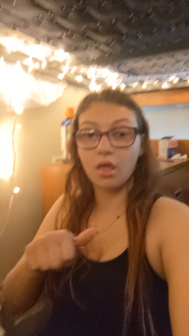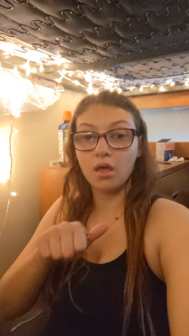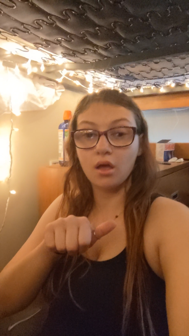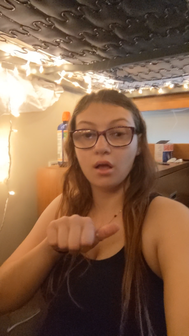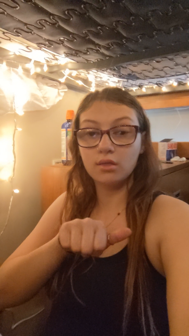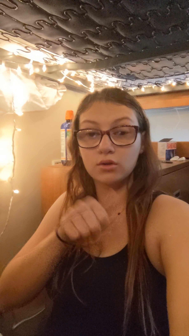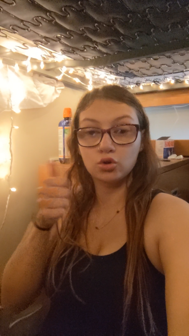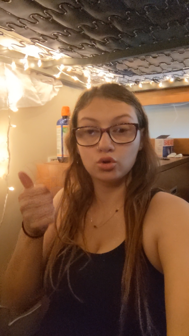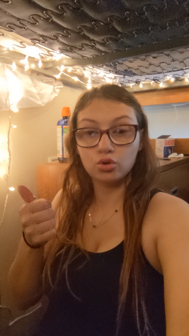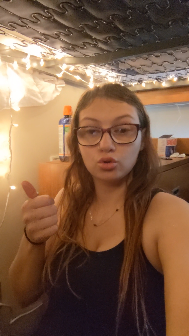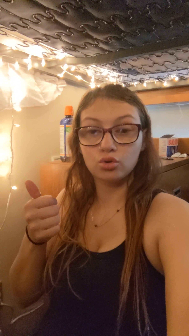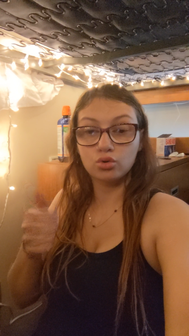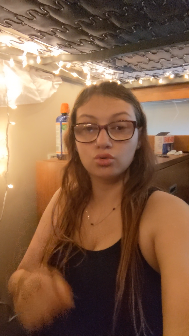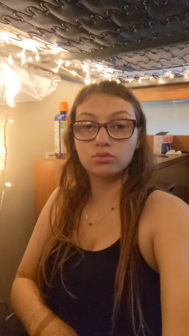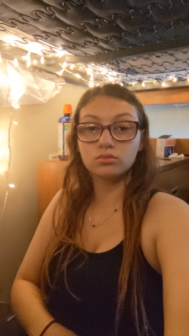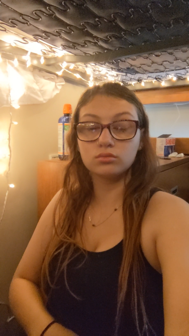other